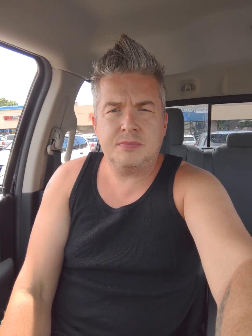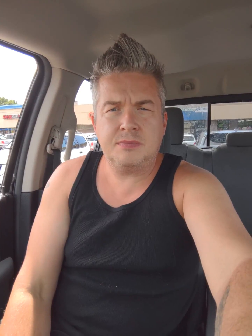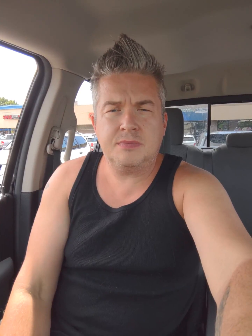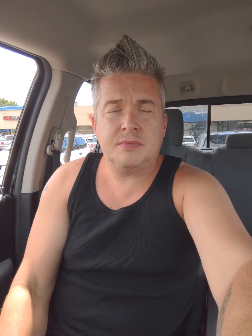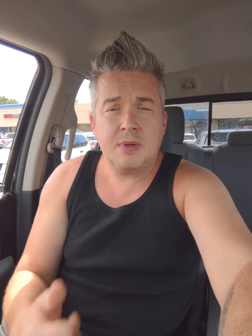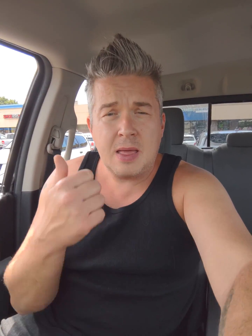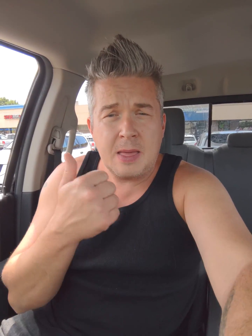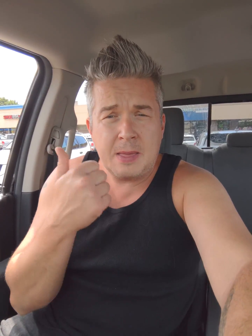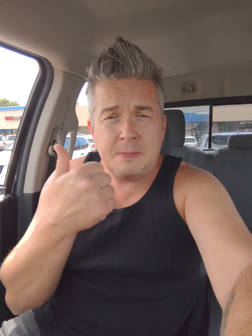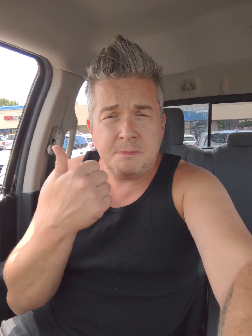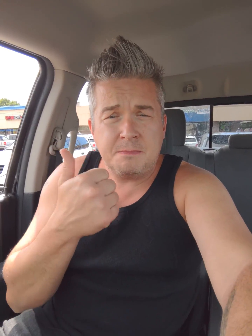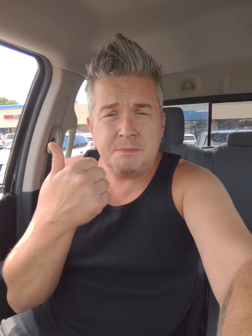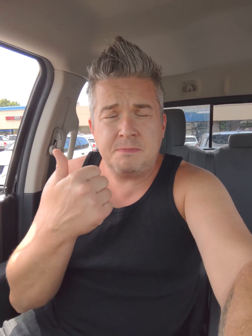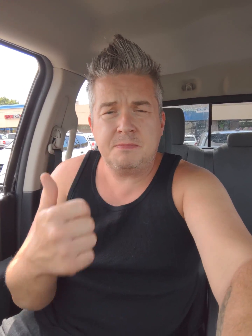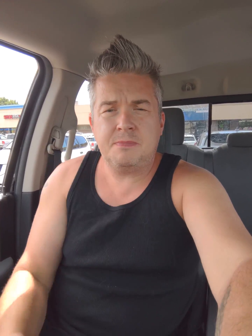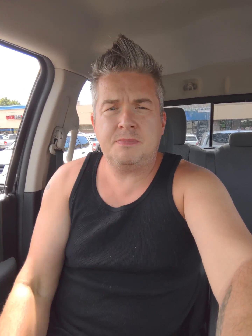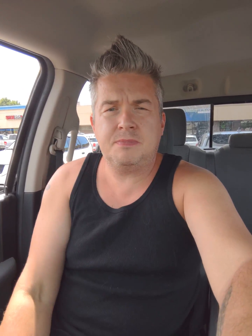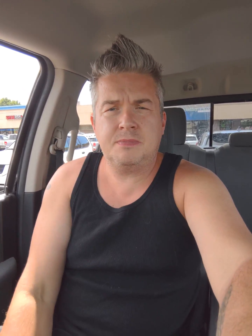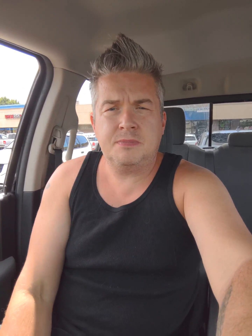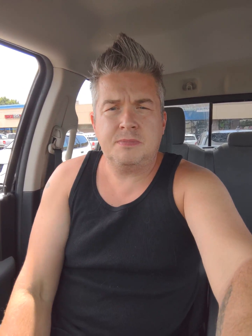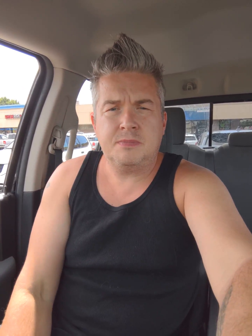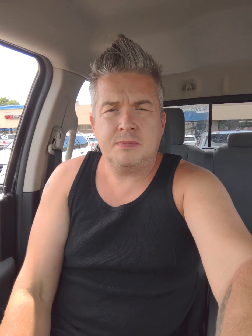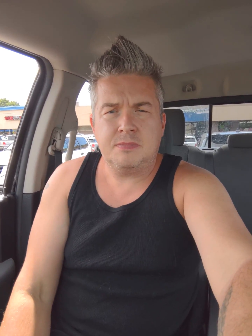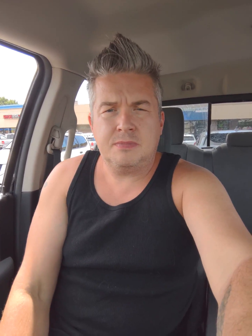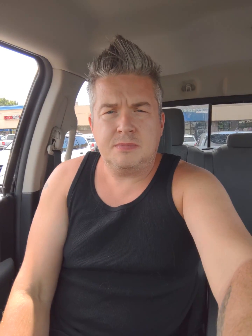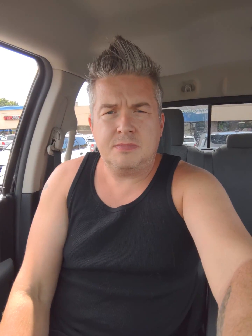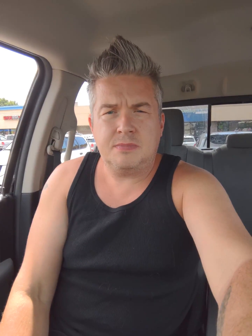help